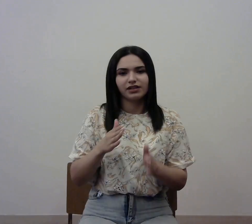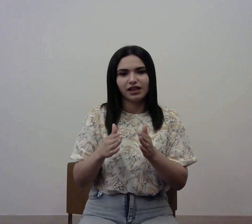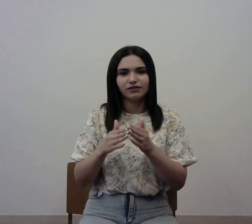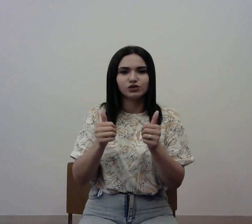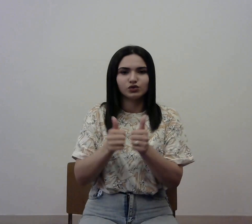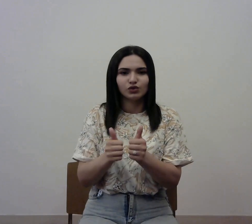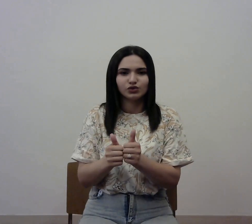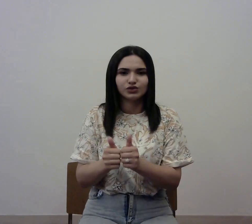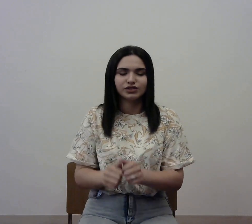qonşu